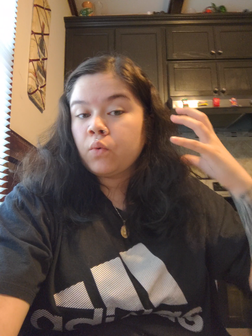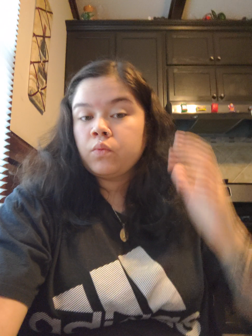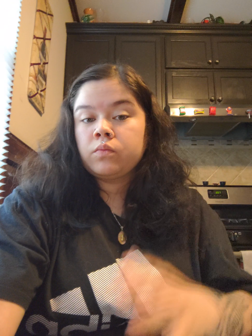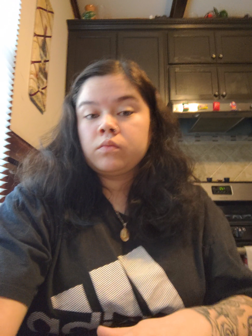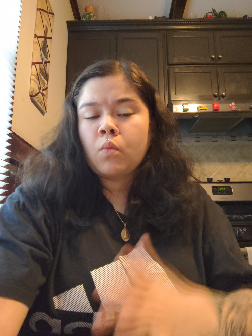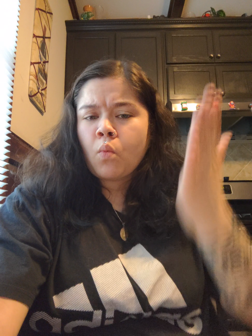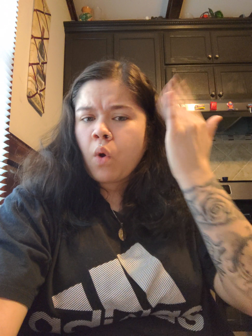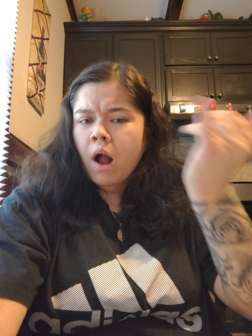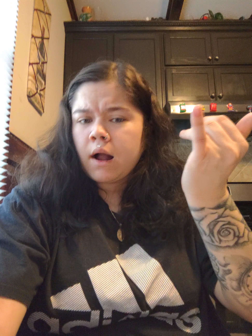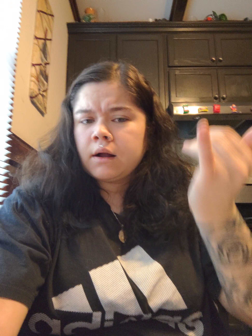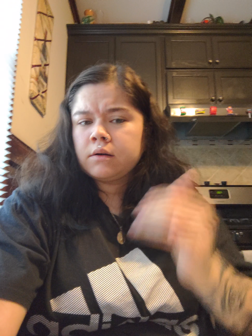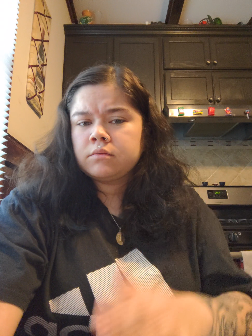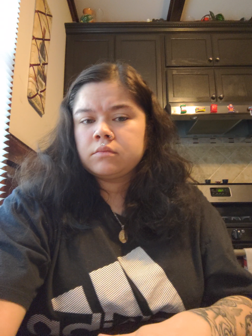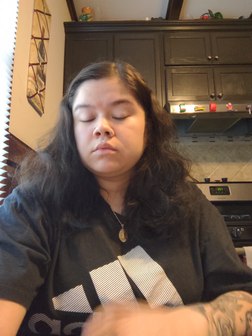why